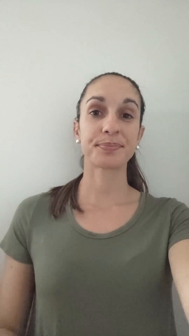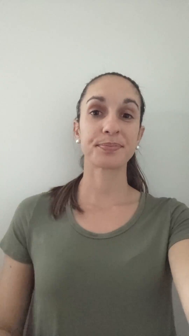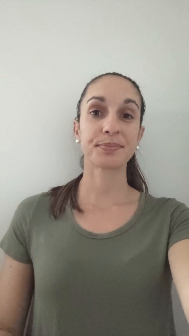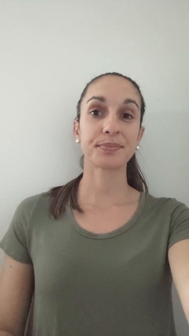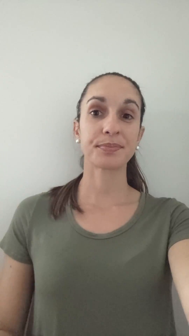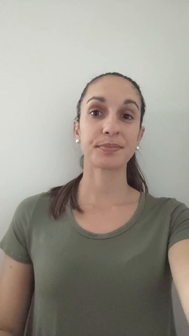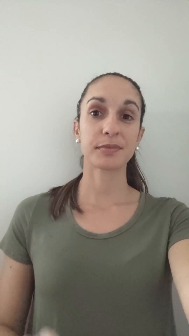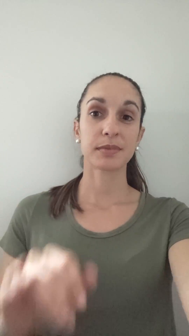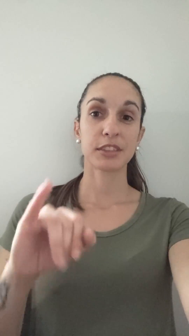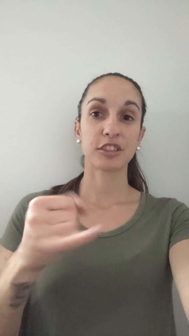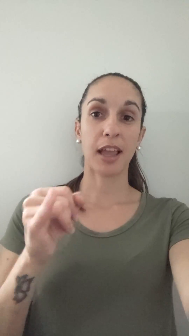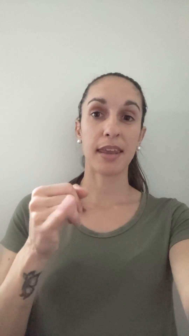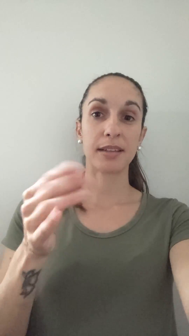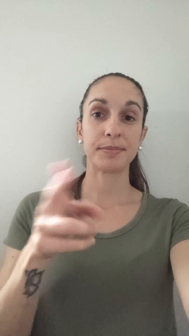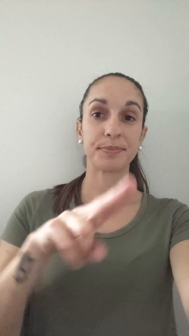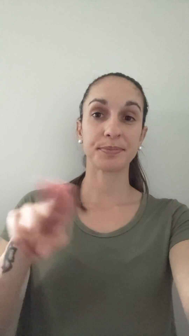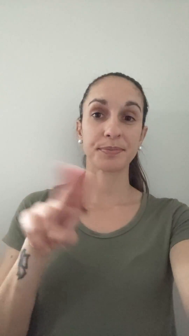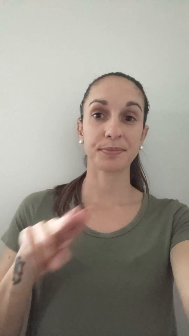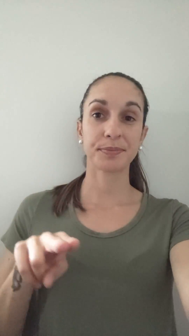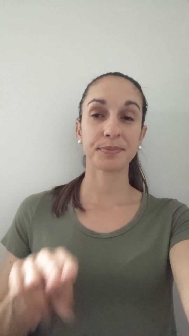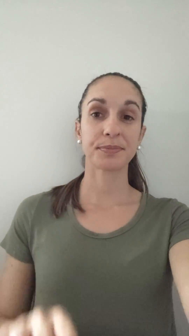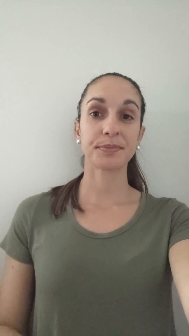jelly